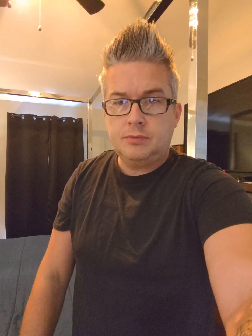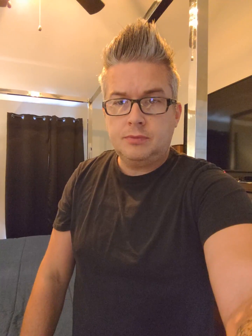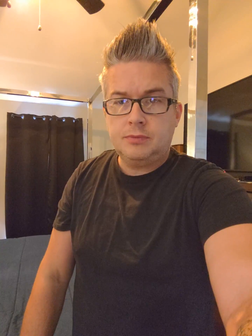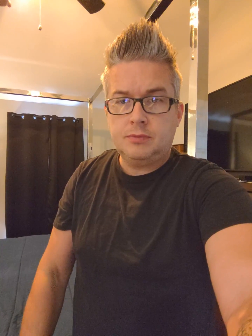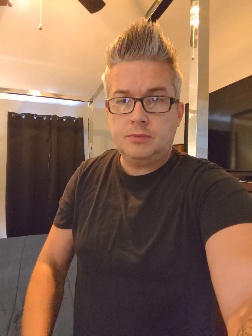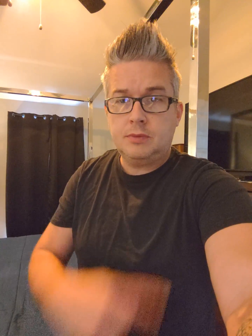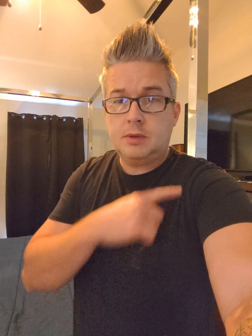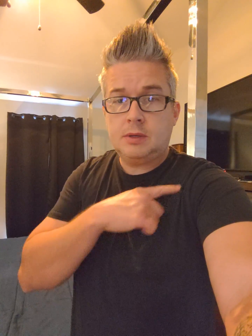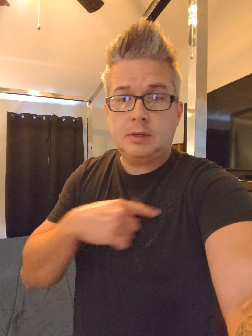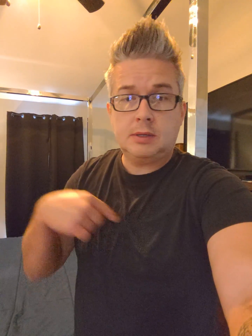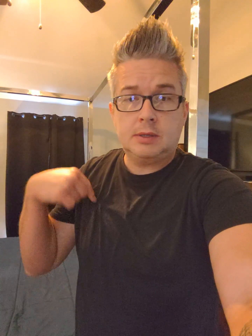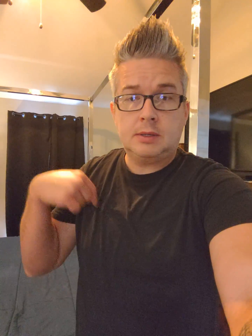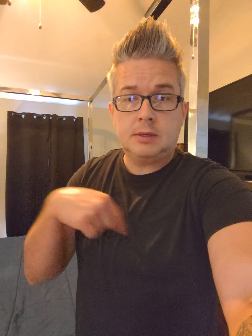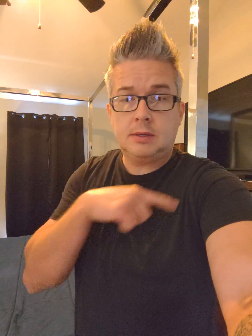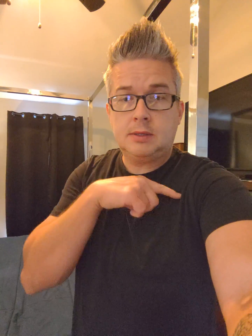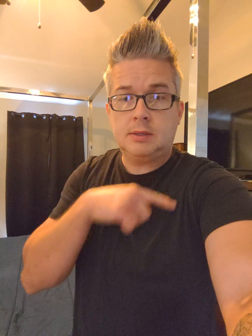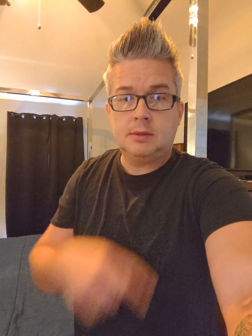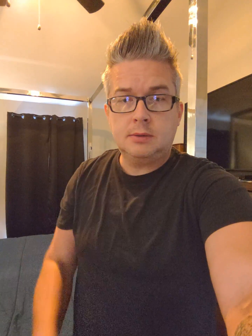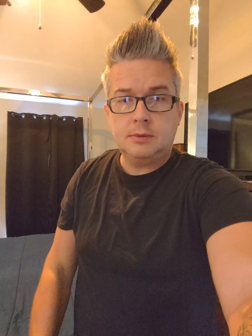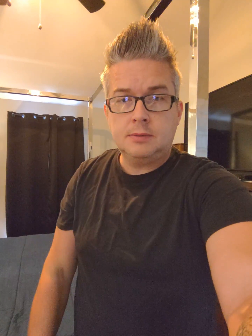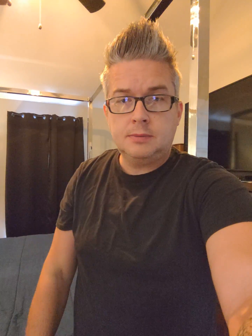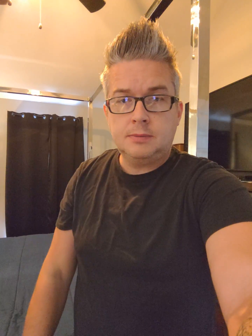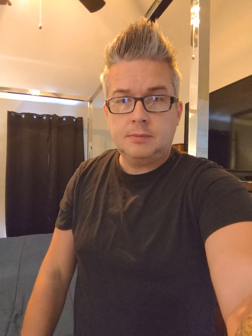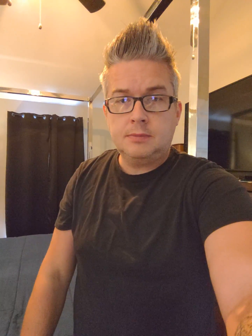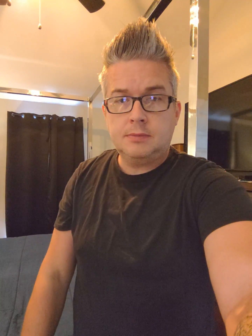bib